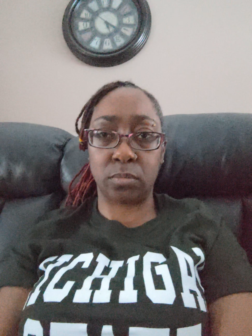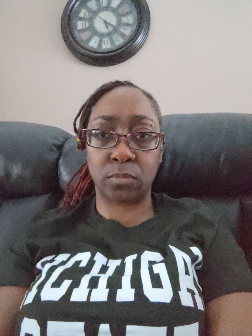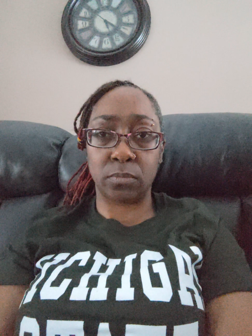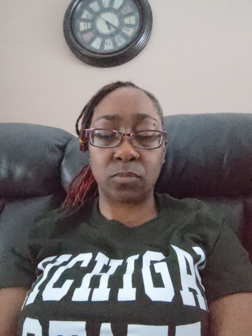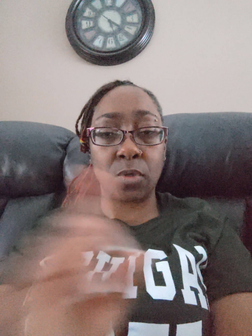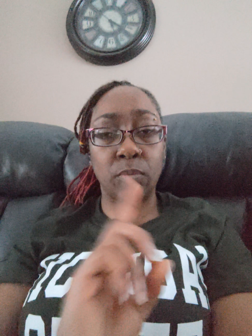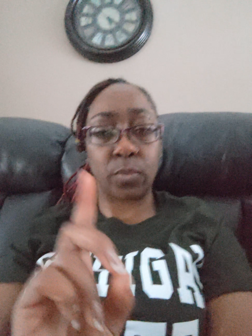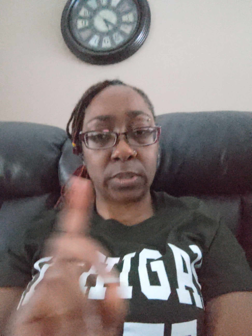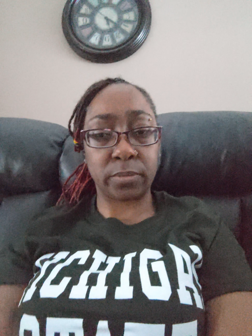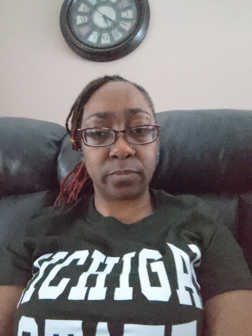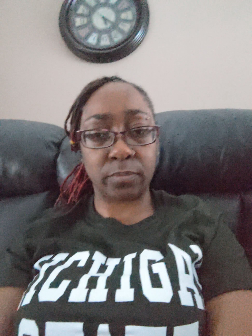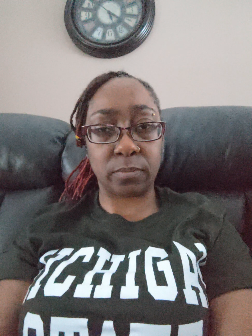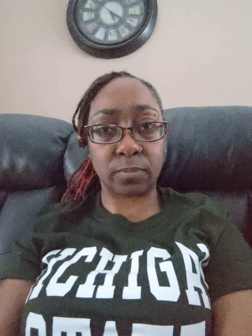where